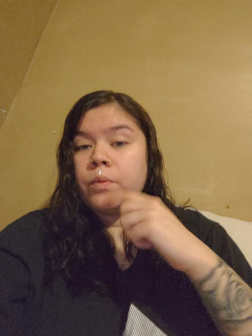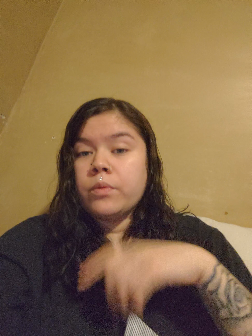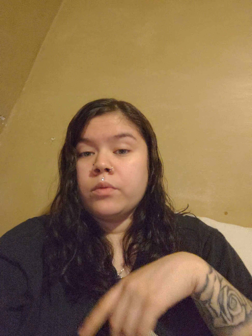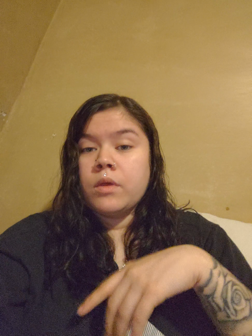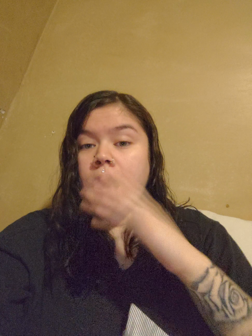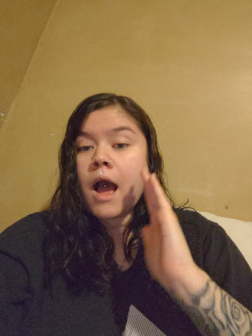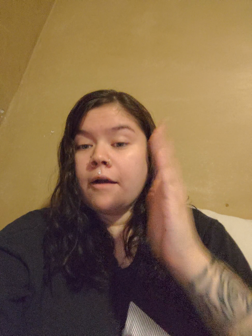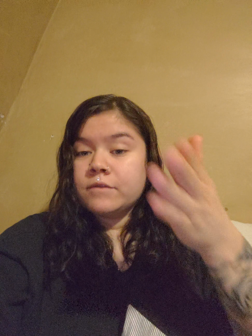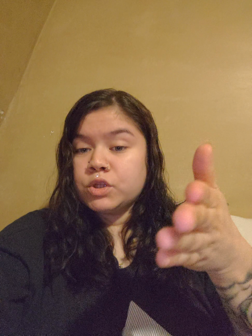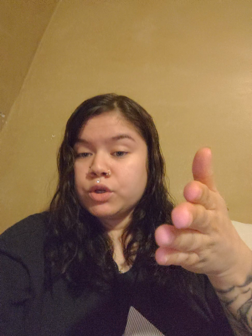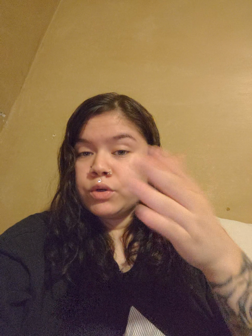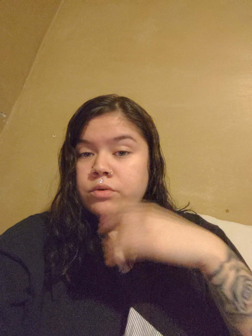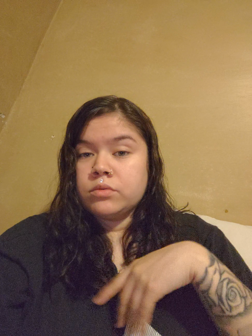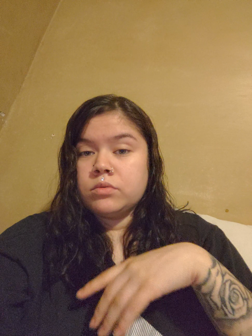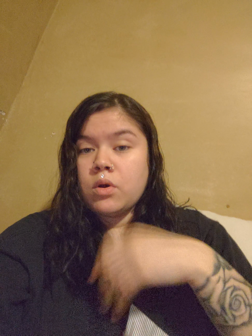after